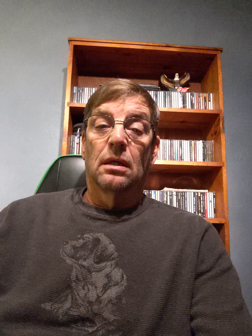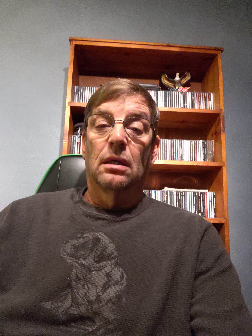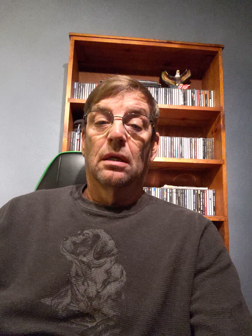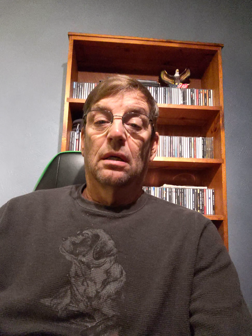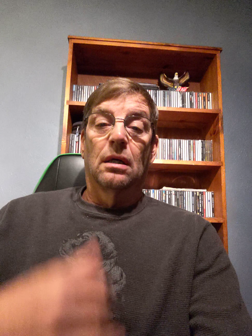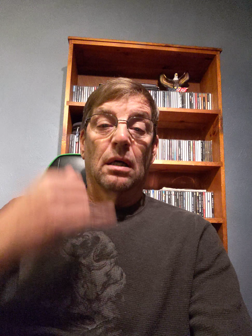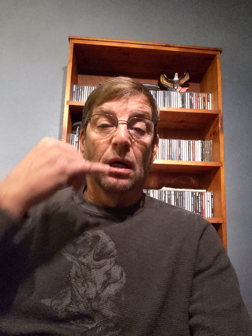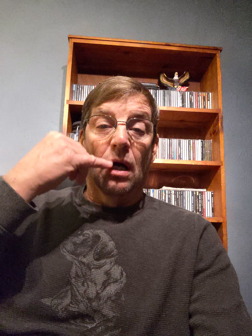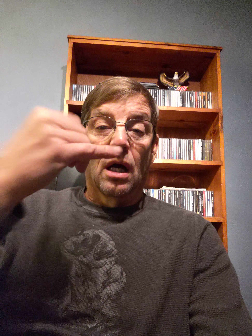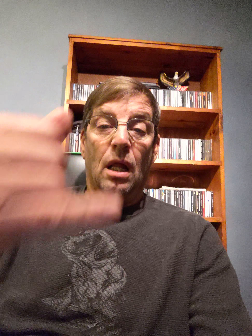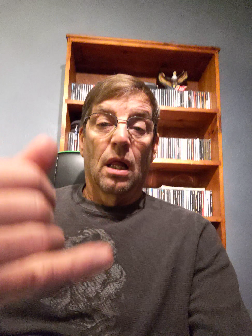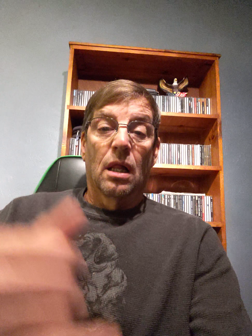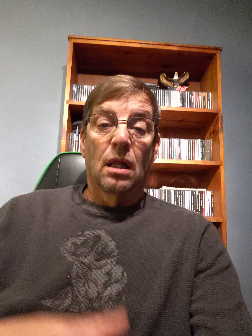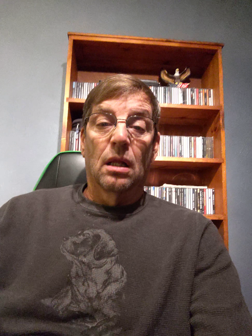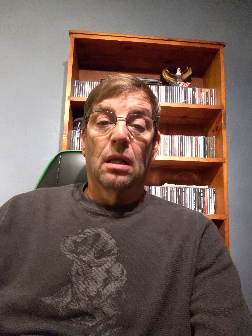call on the phone